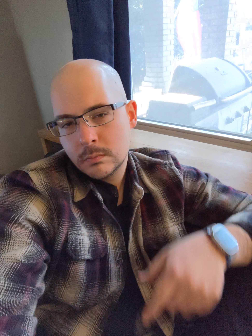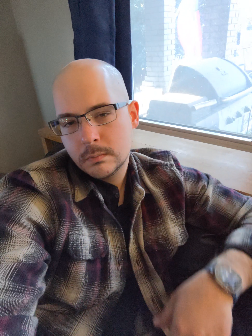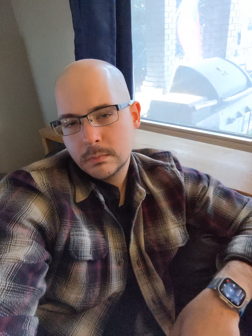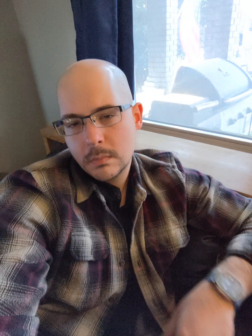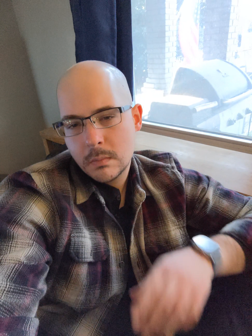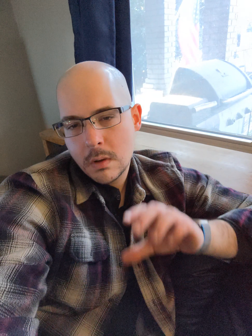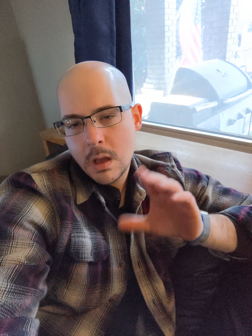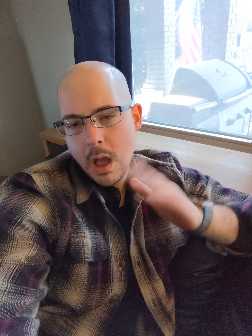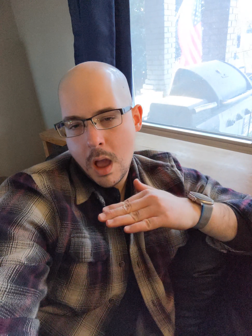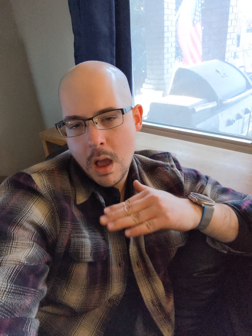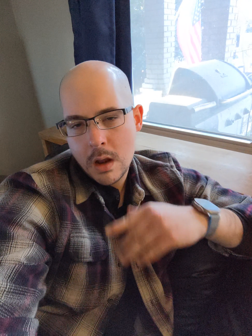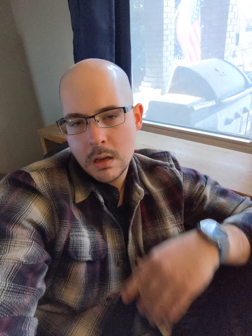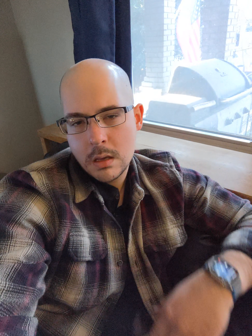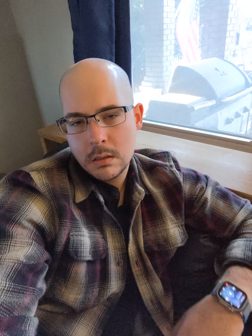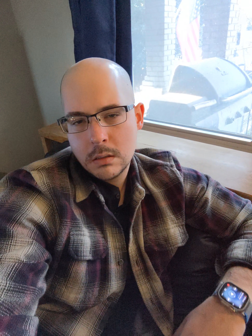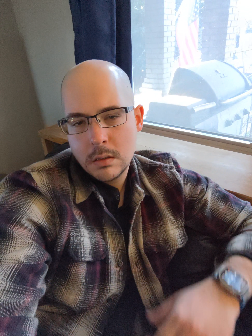on